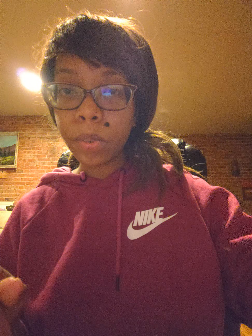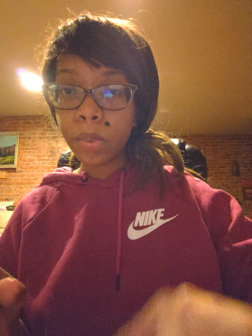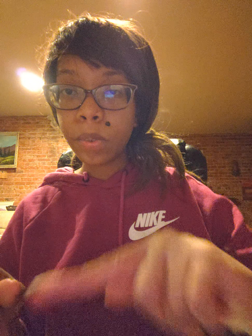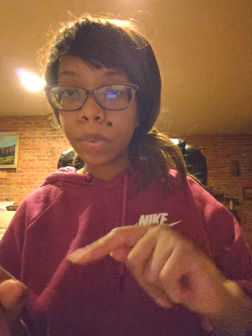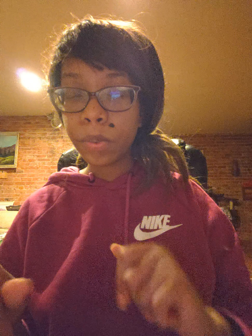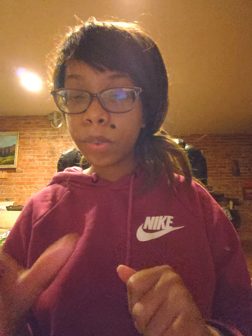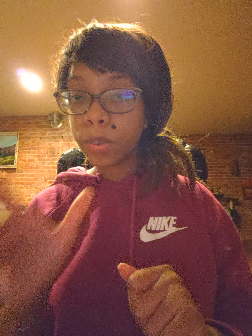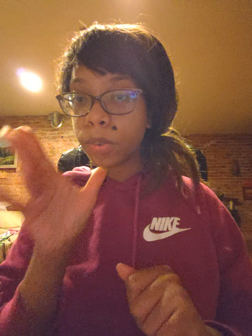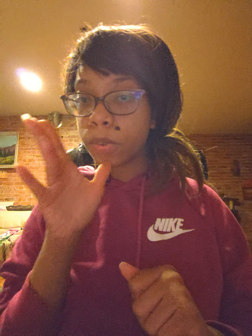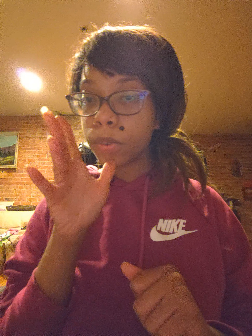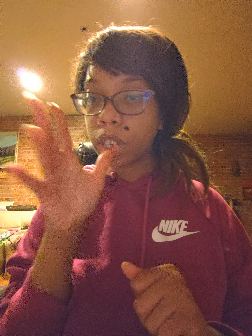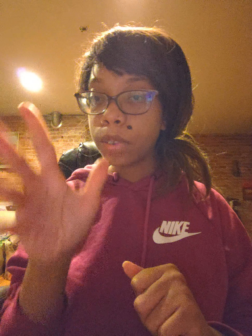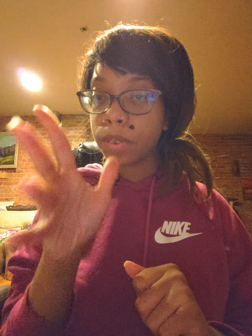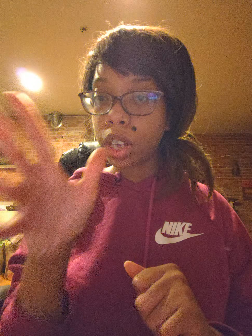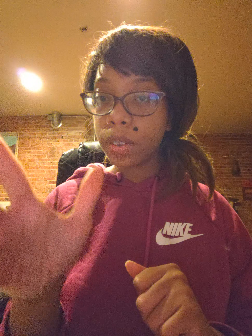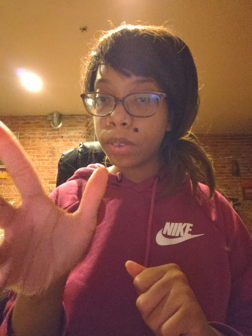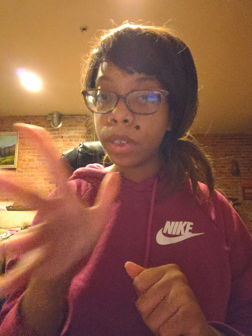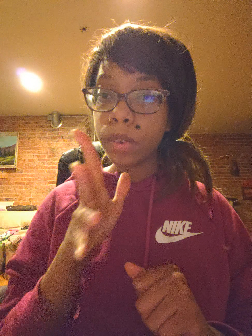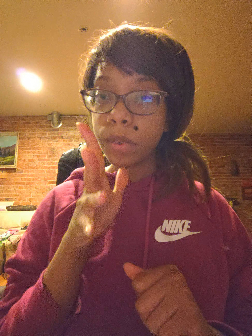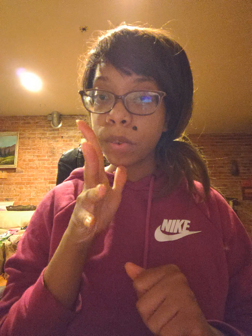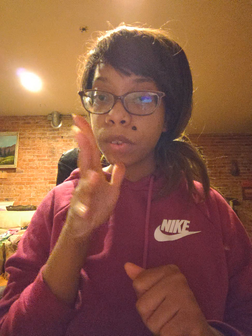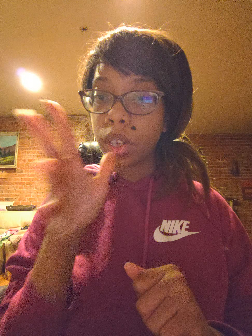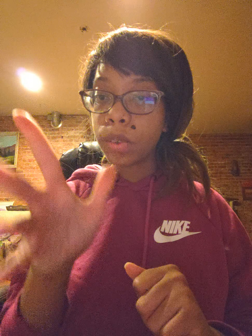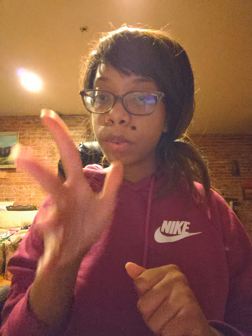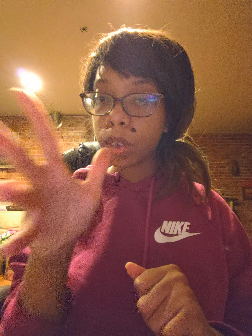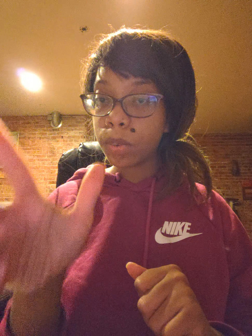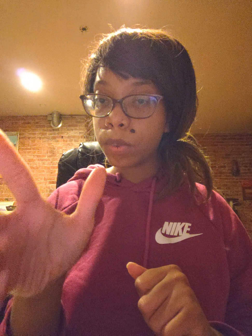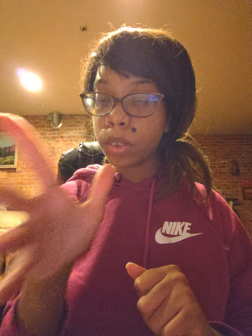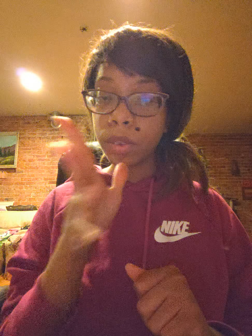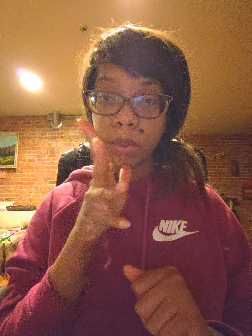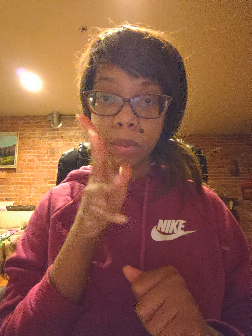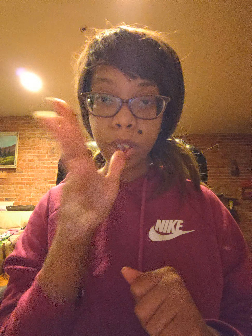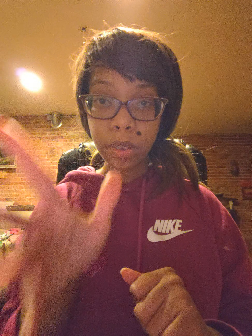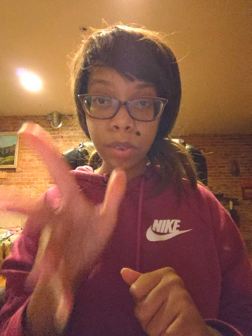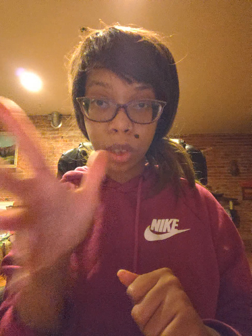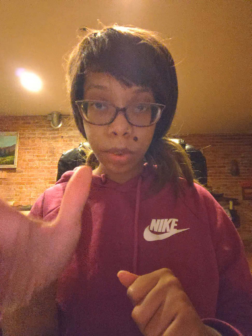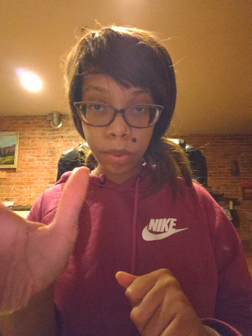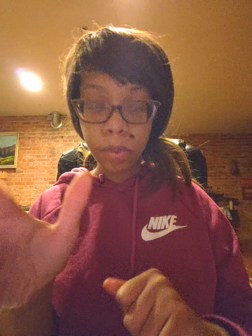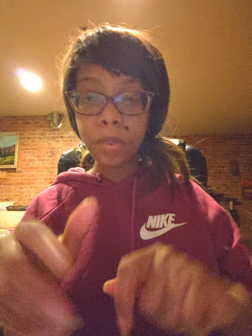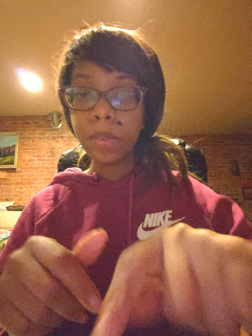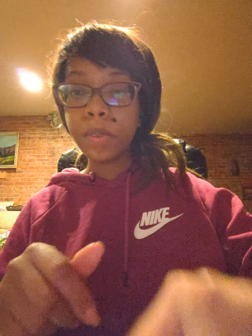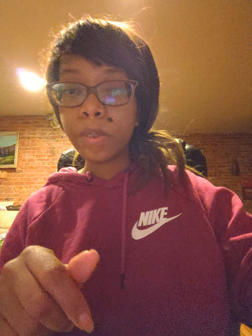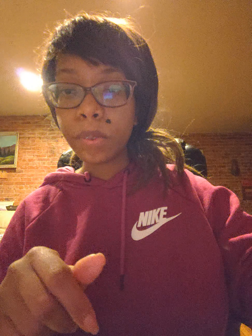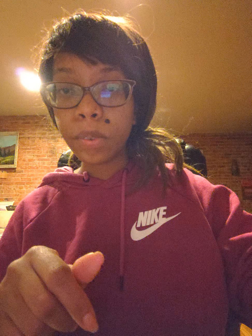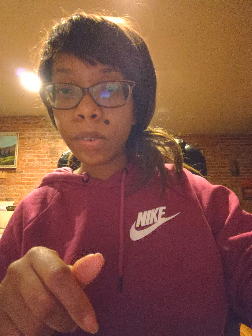grandma